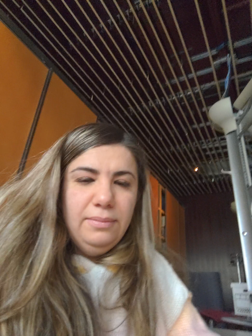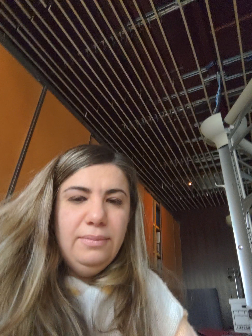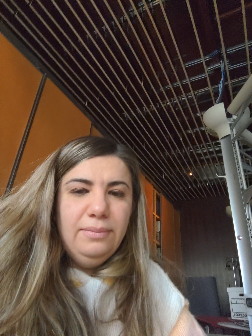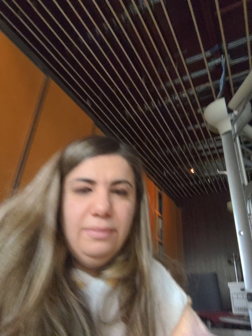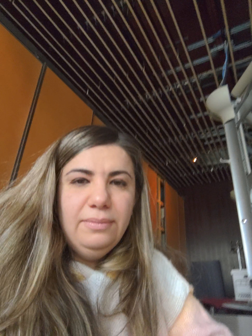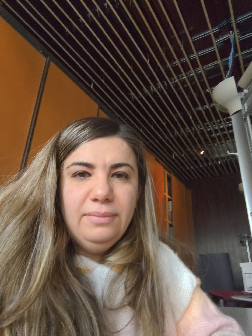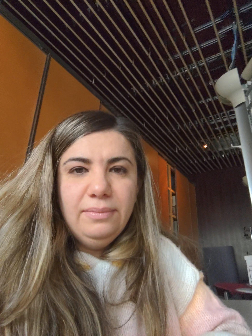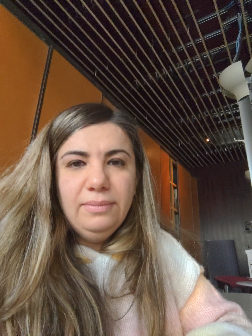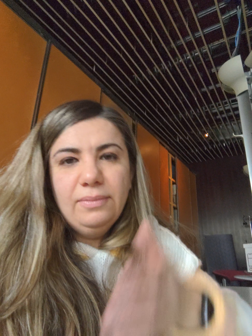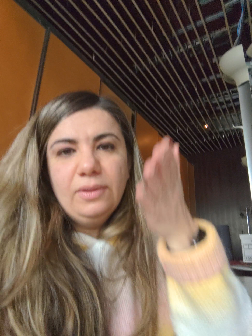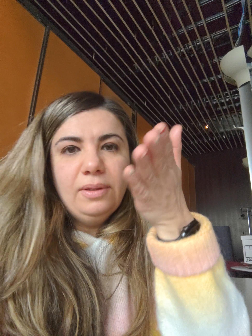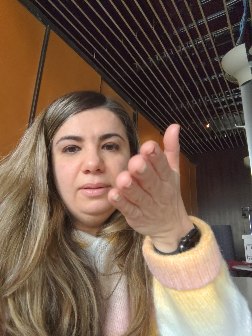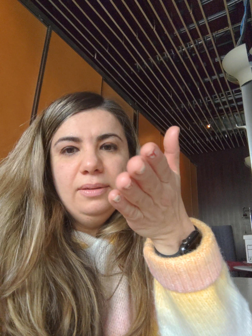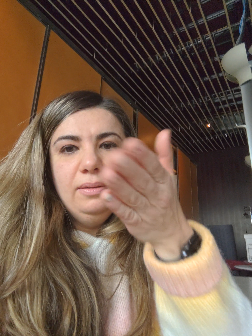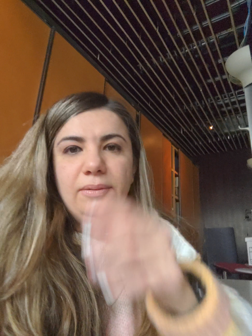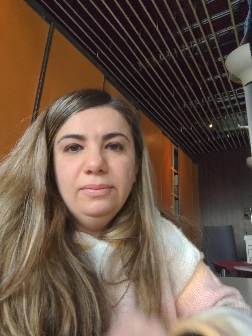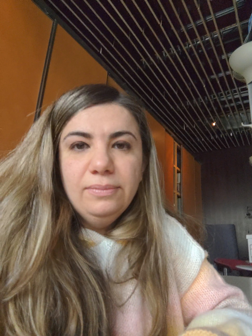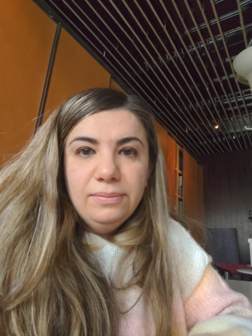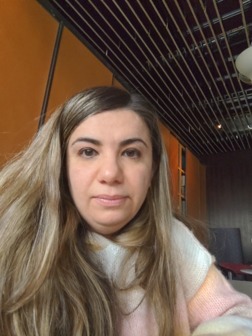there